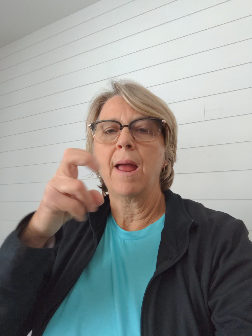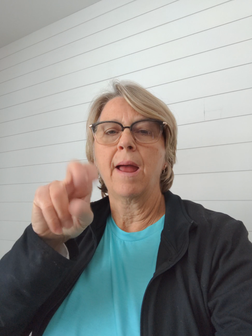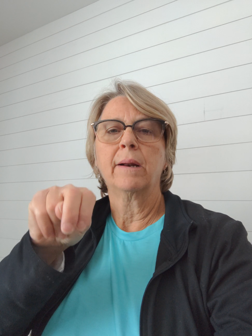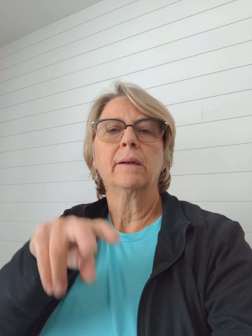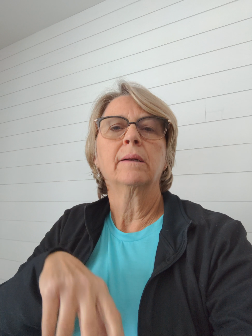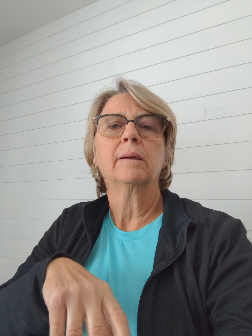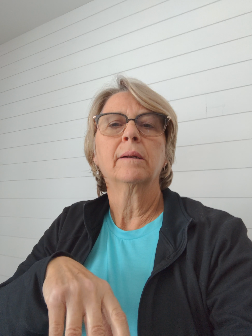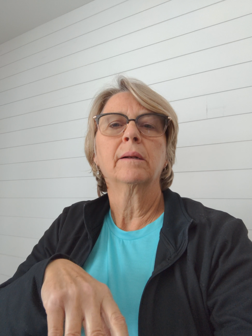hen